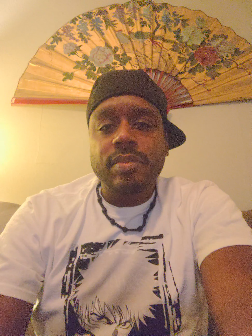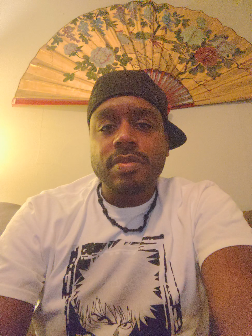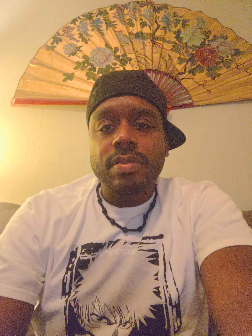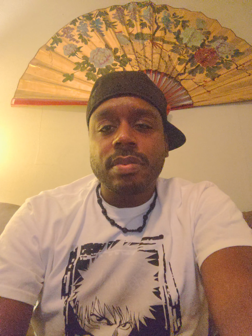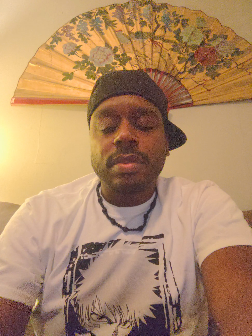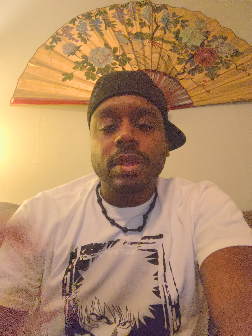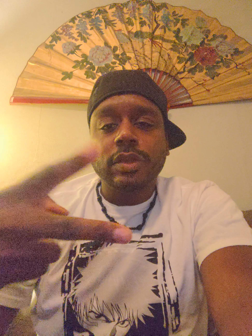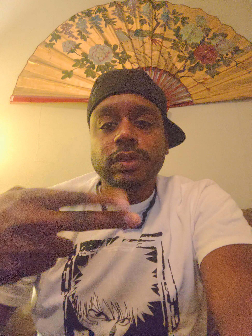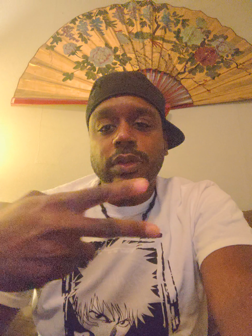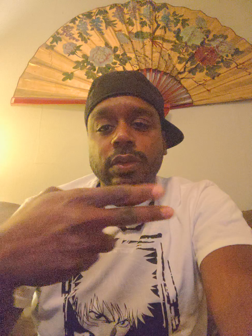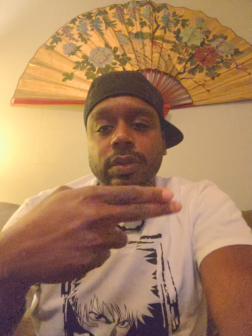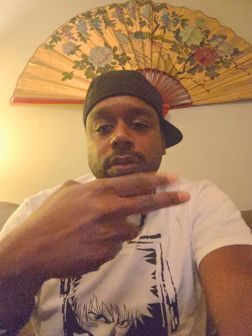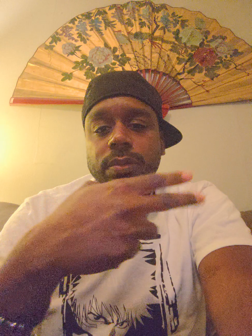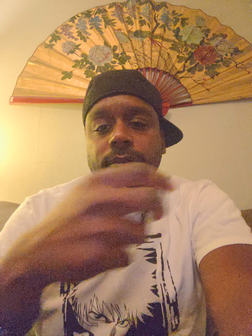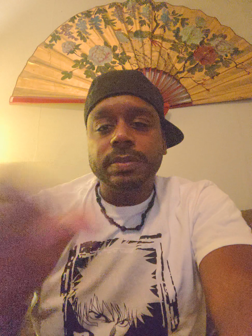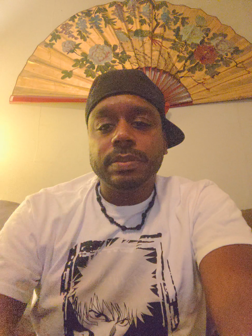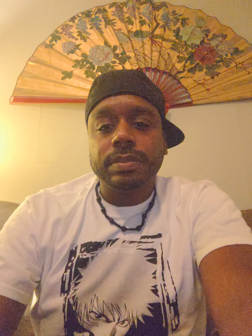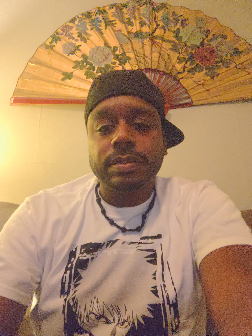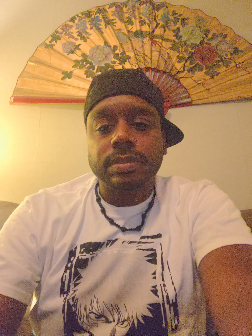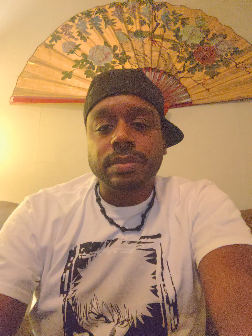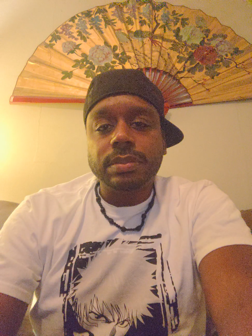scissors